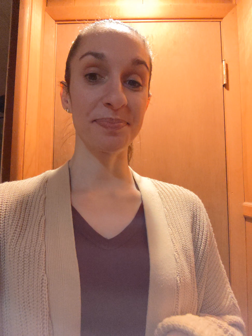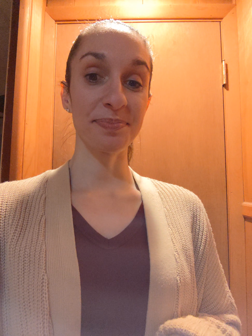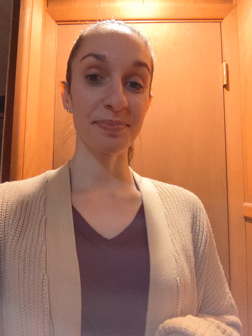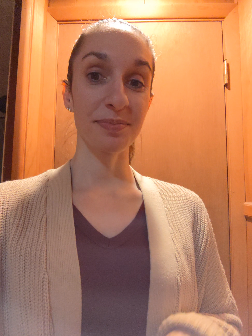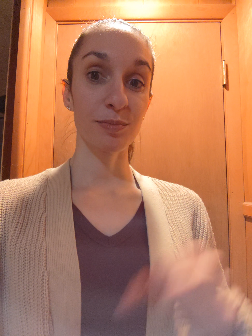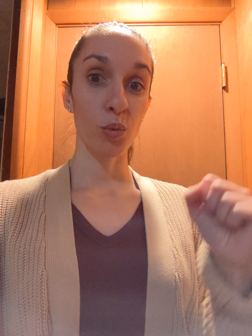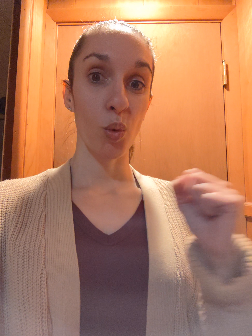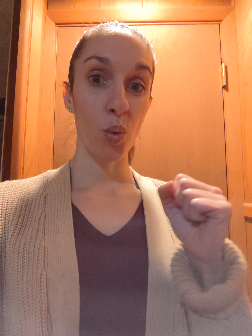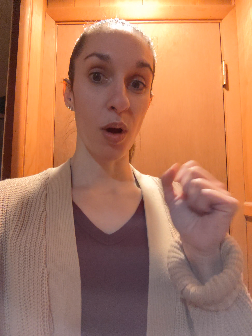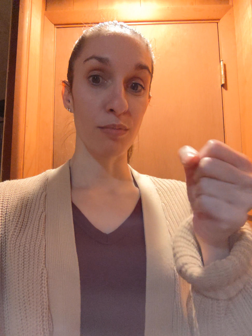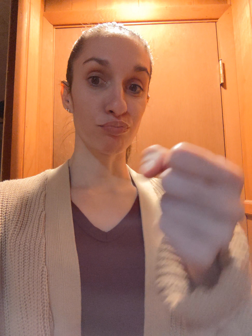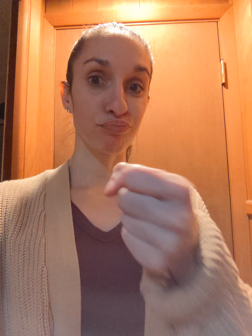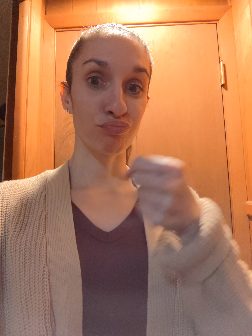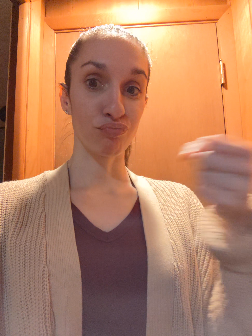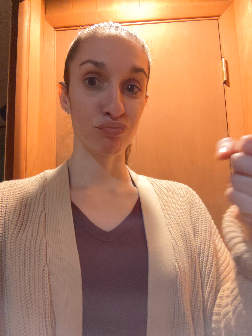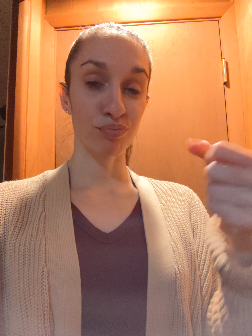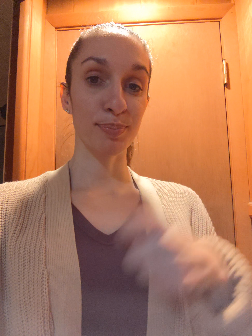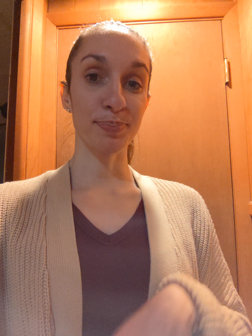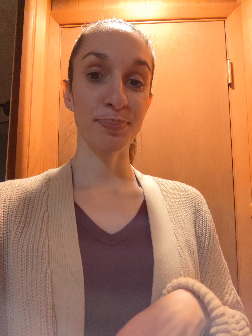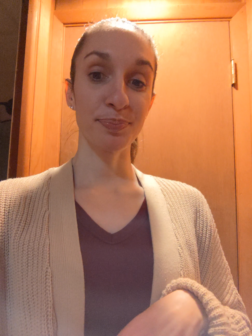refrigerator